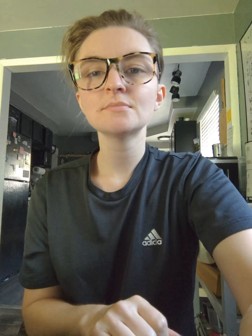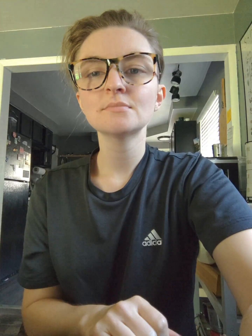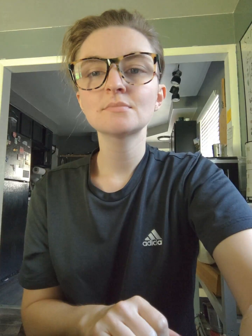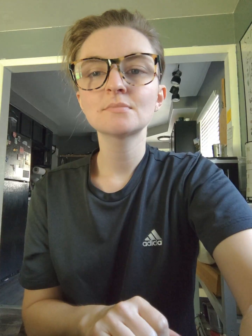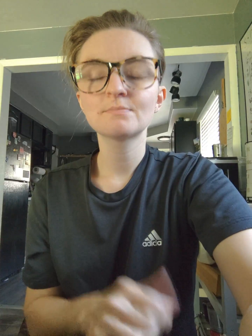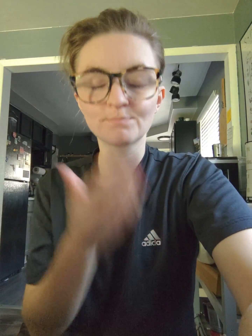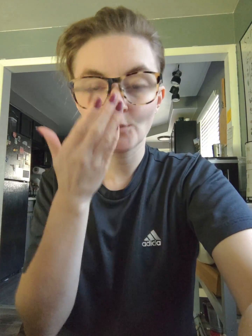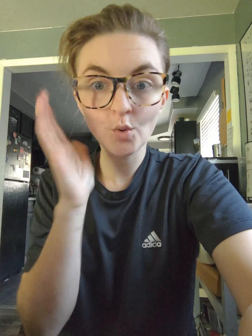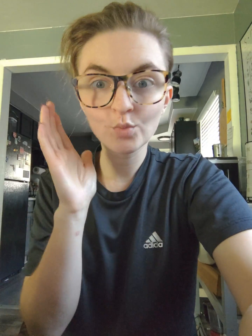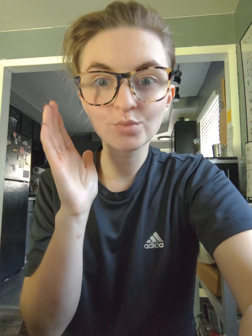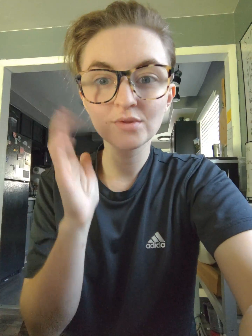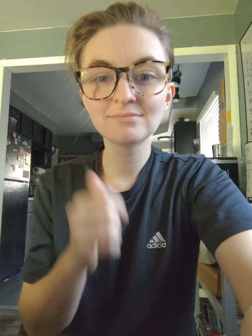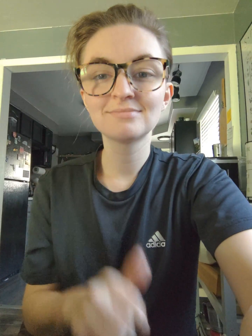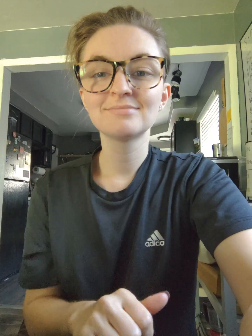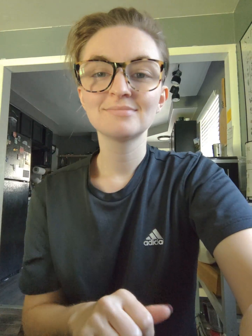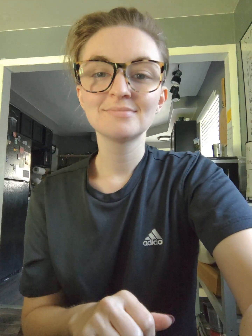peekaboo